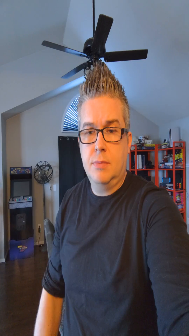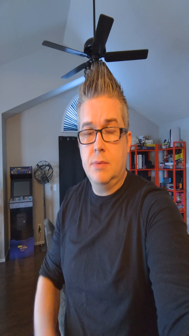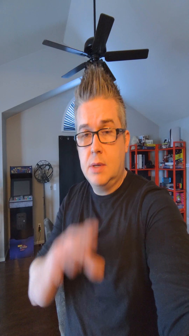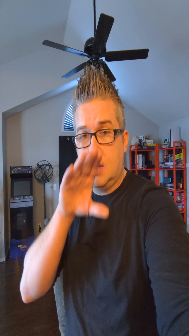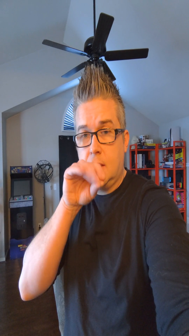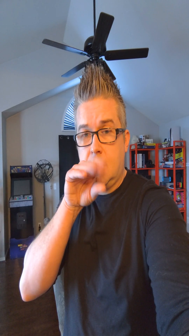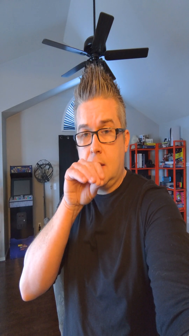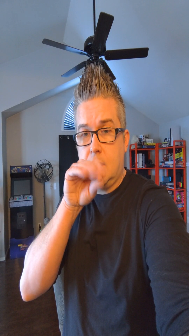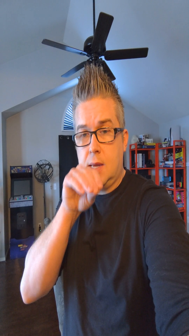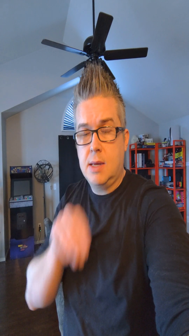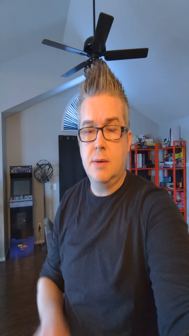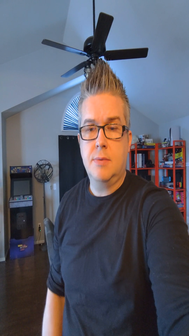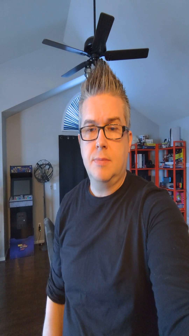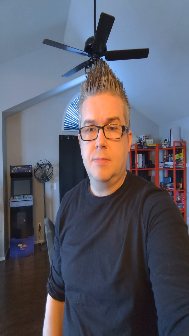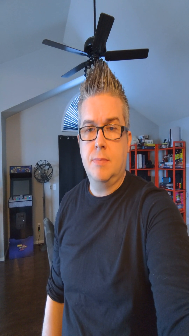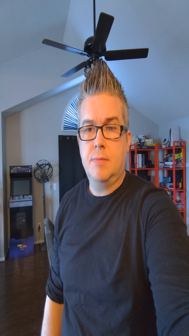goose